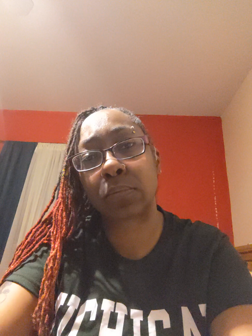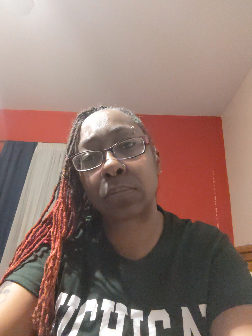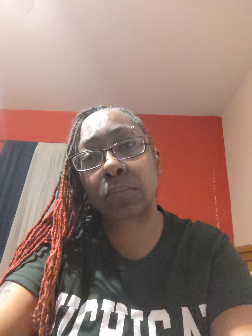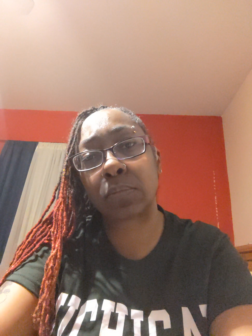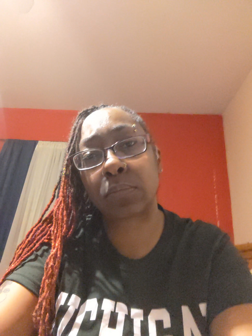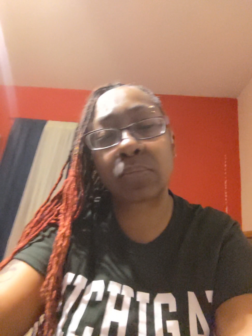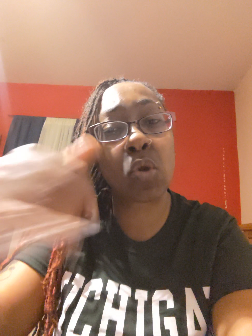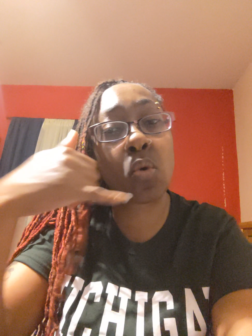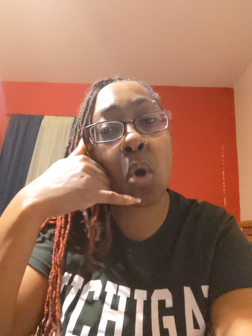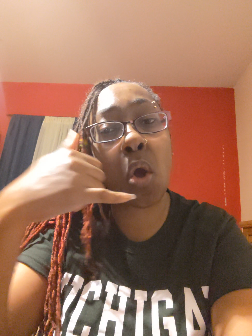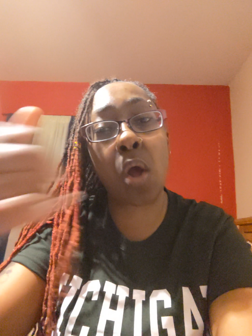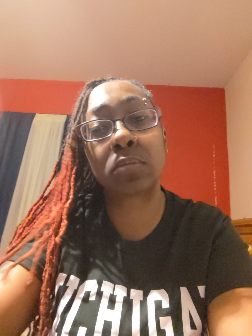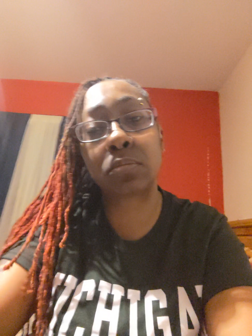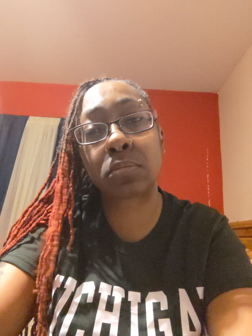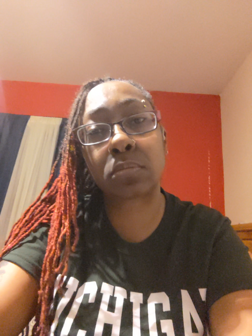call on the phone